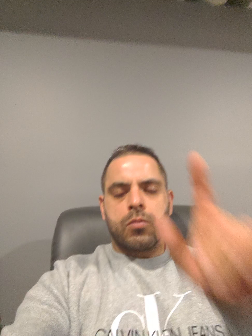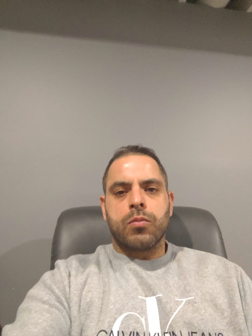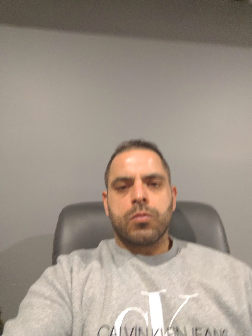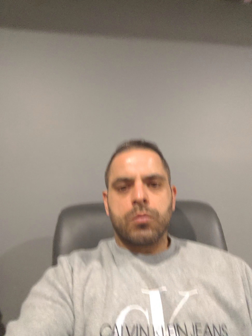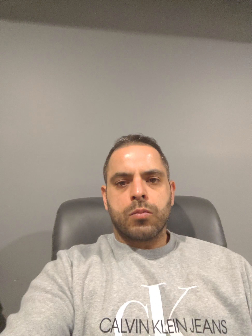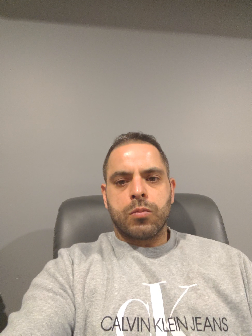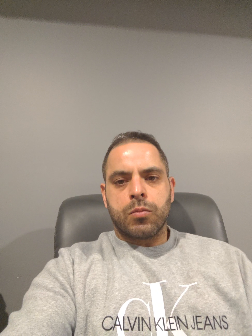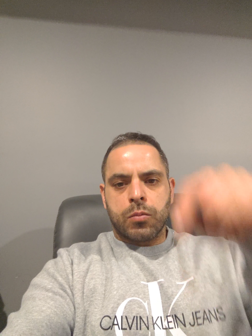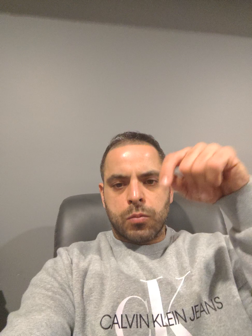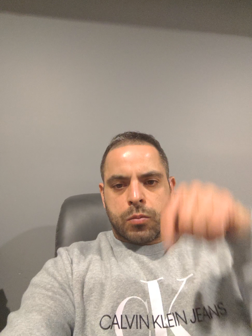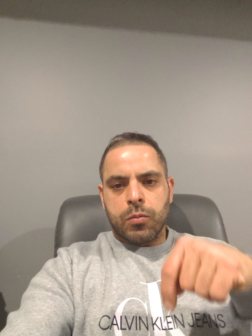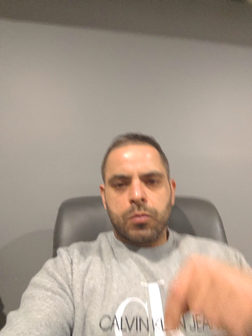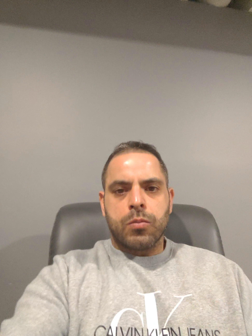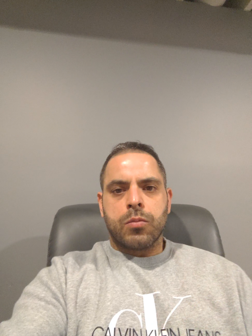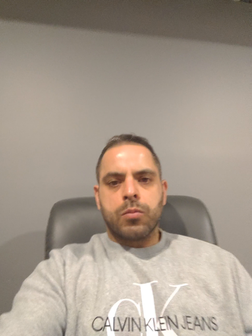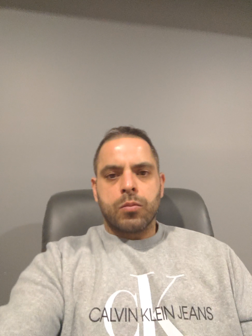down